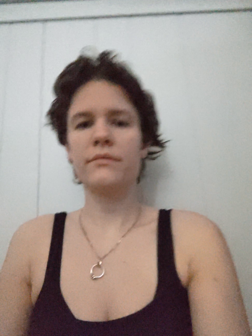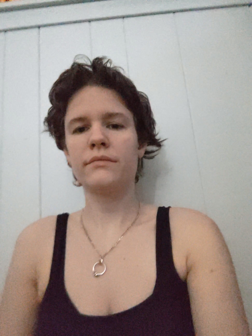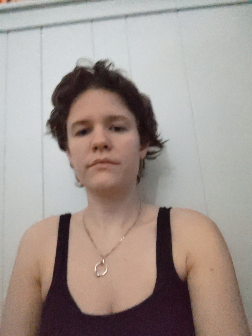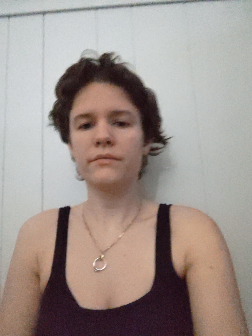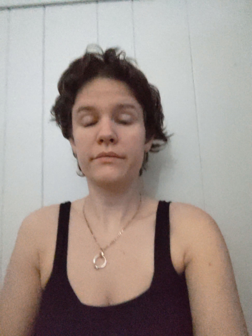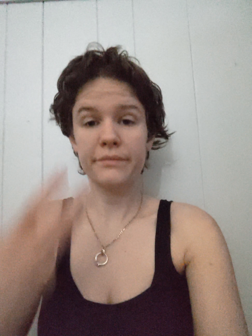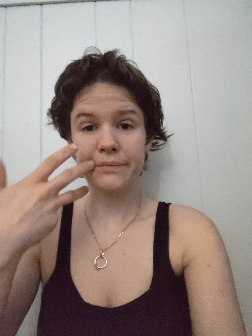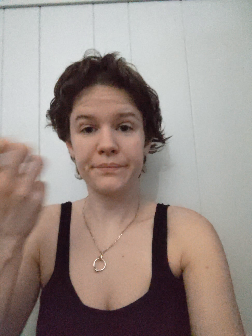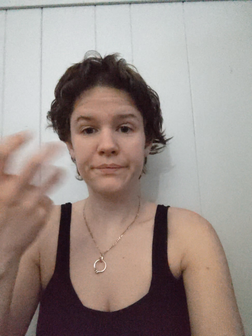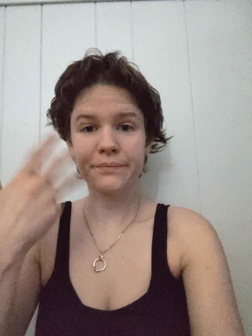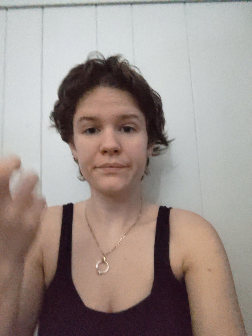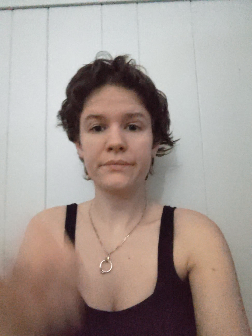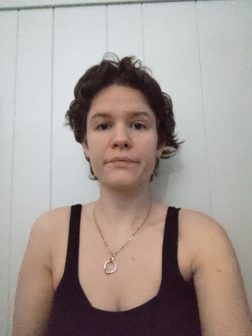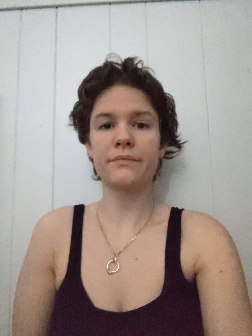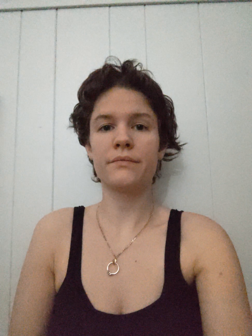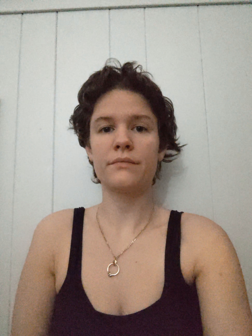tiger